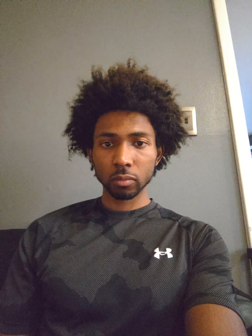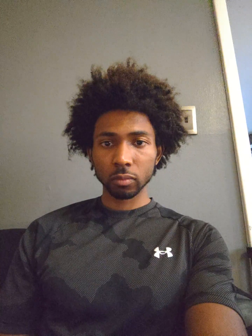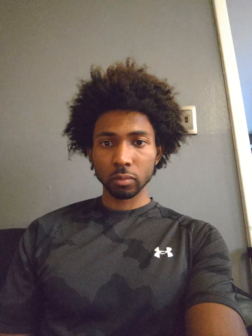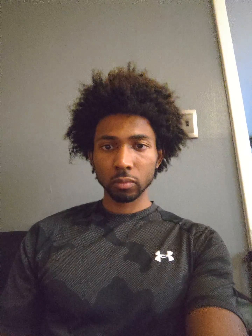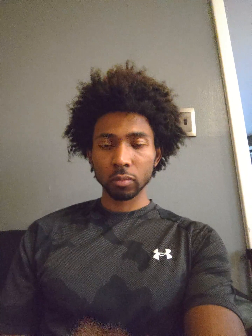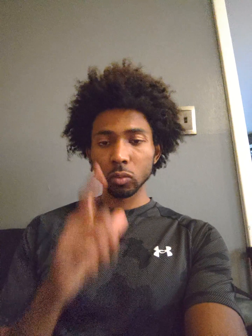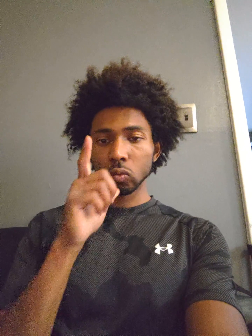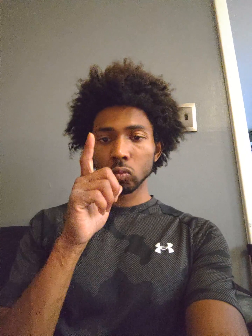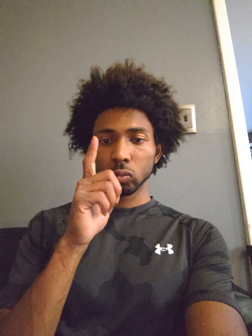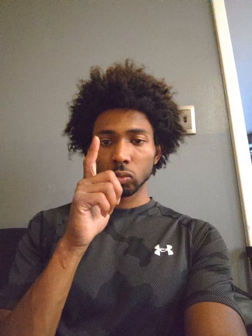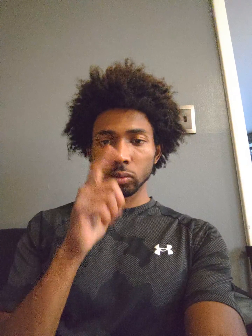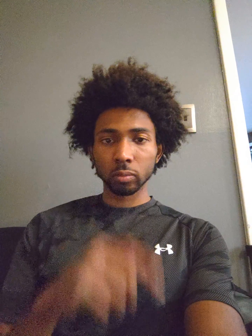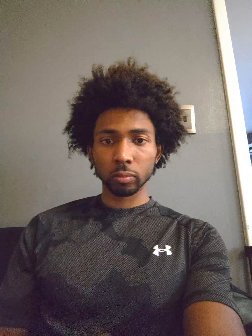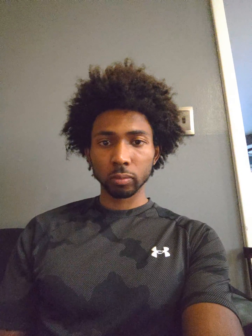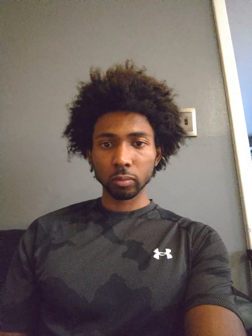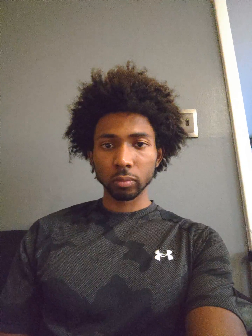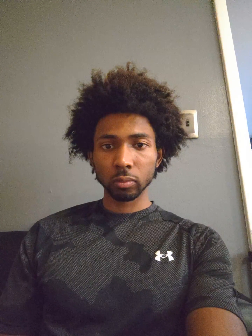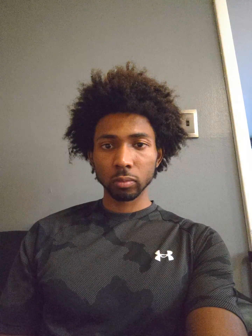lunch